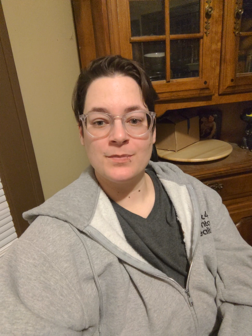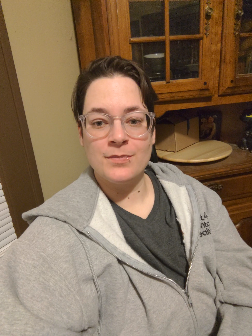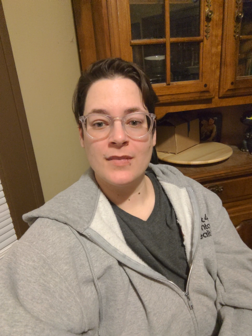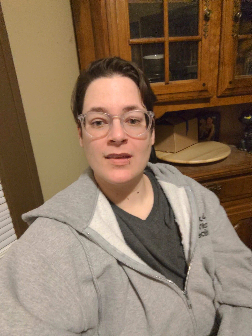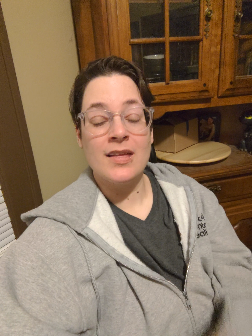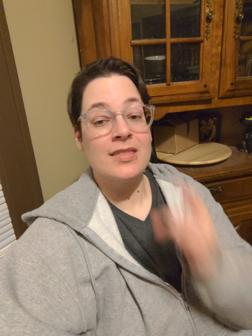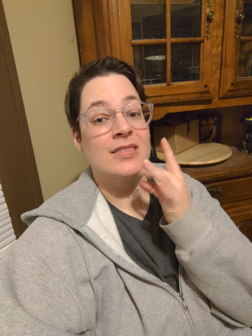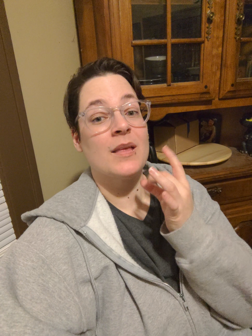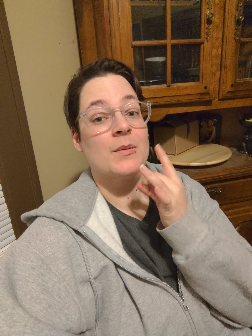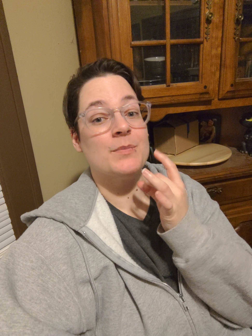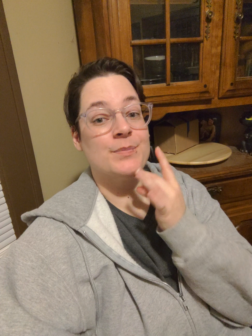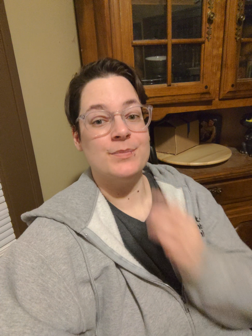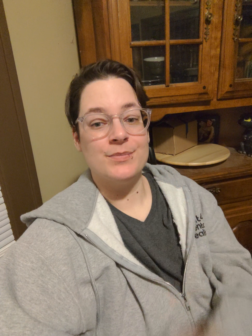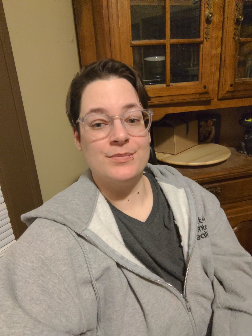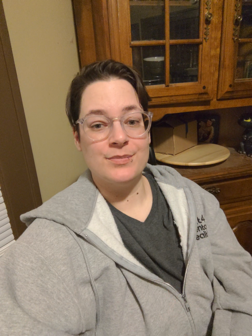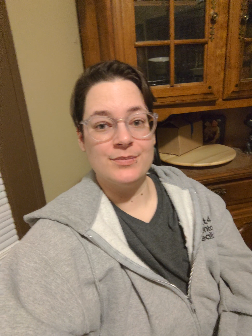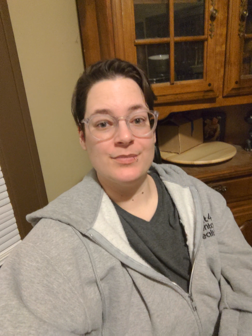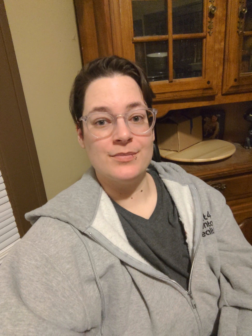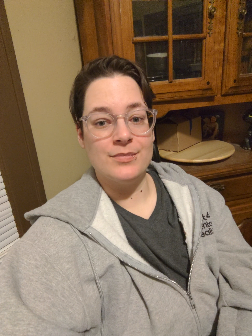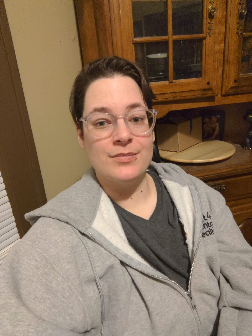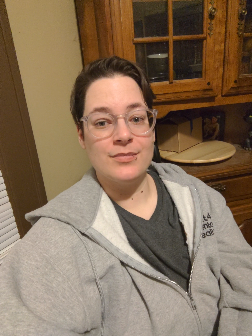lamp